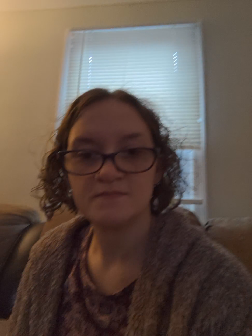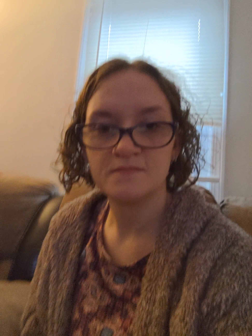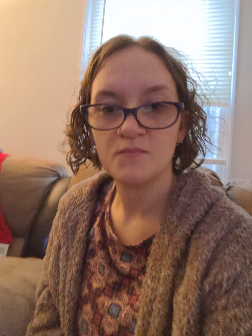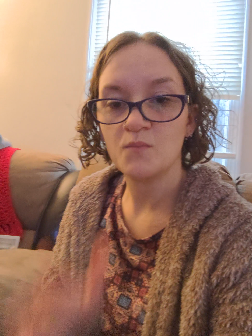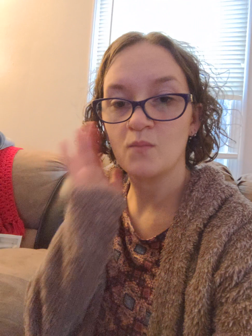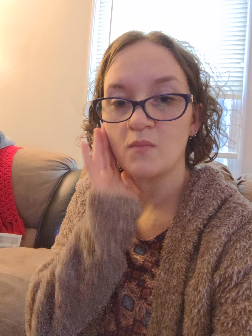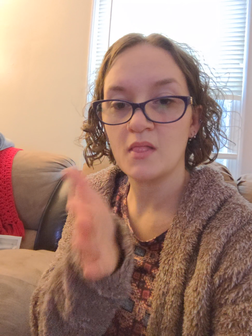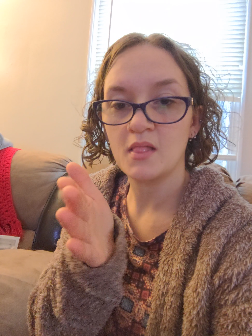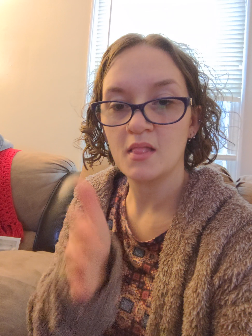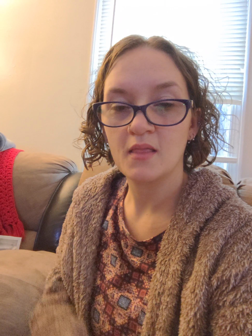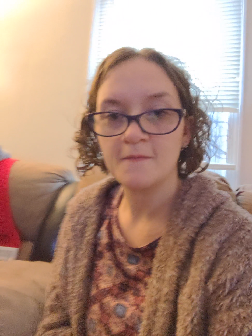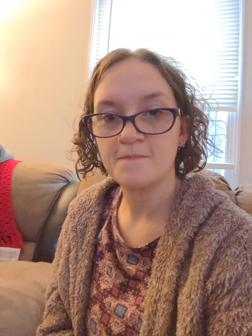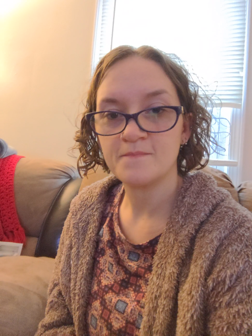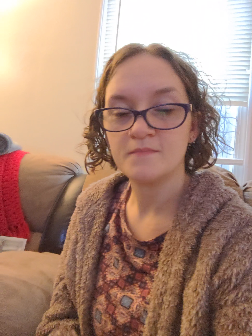will